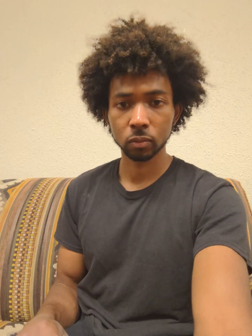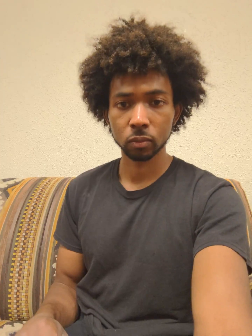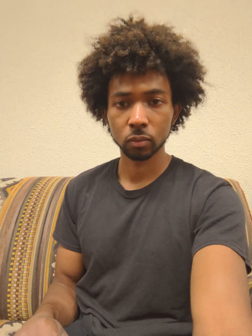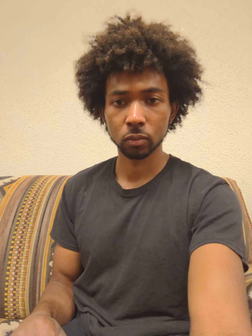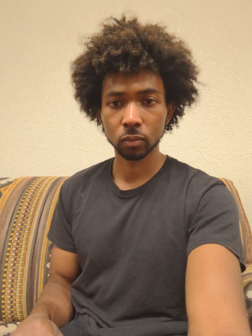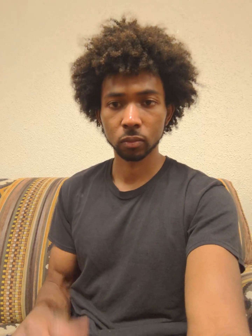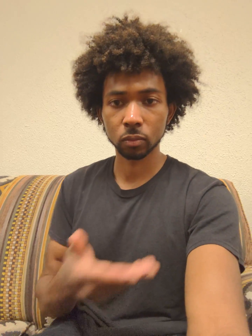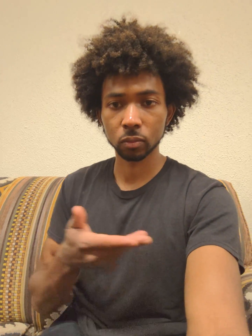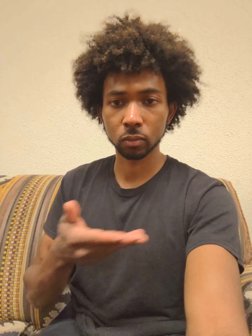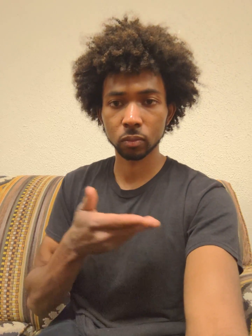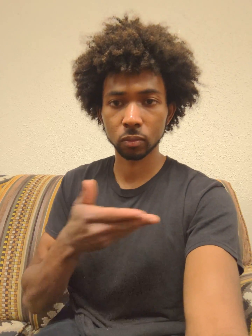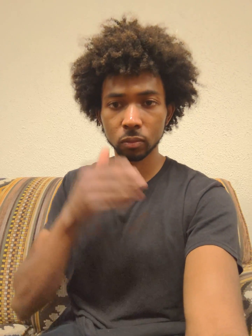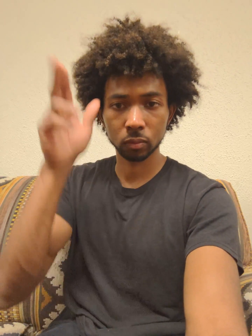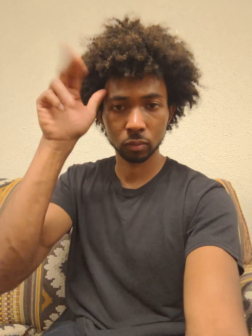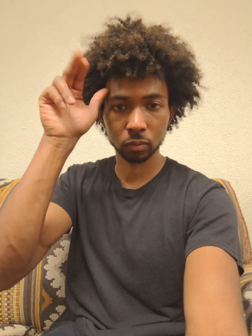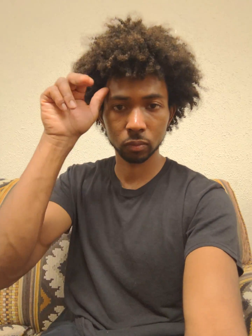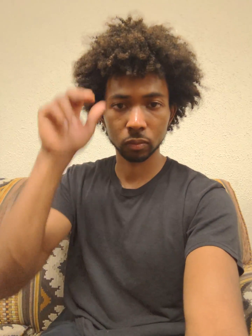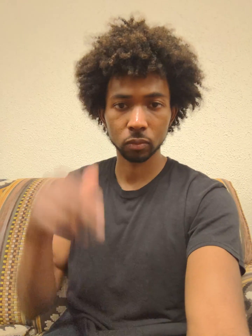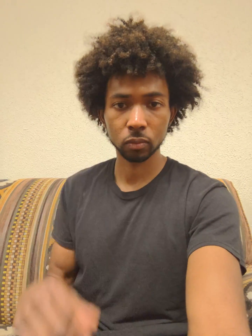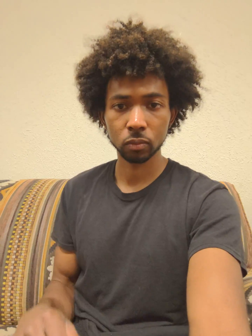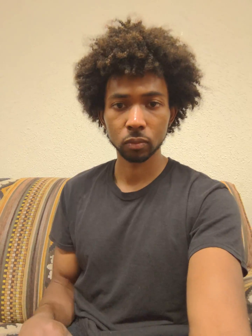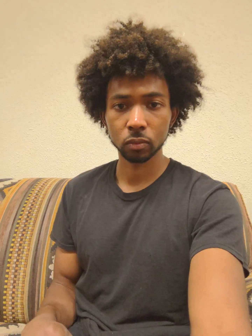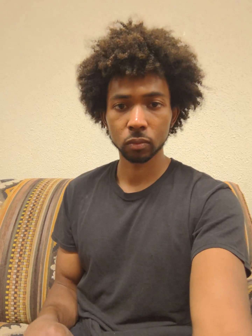pony